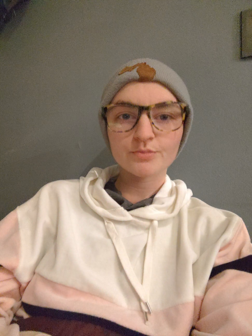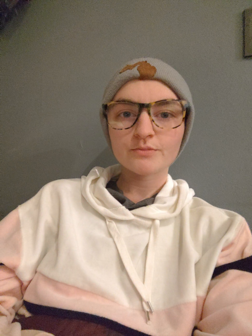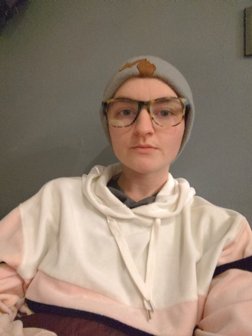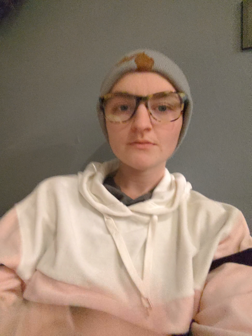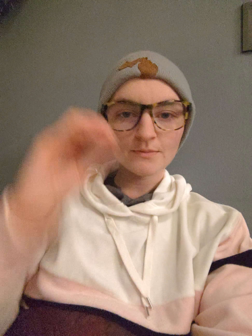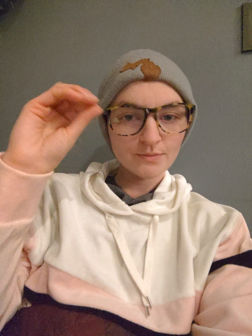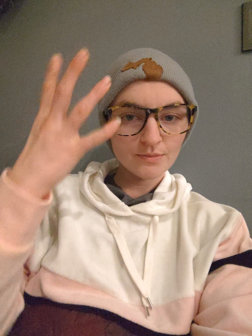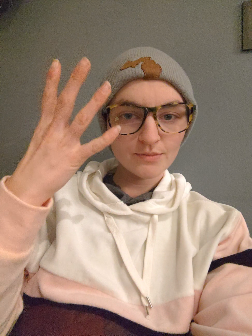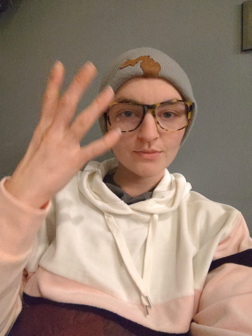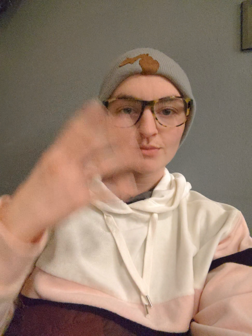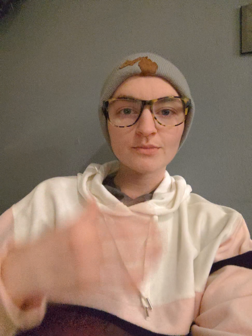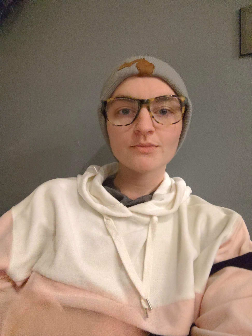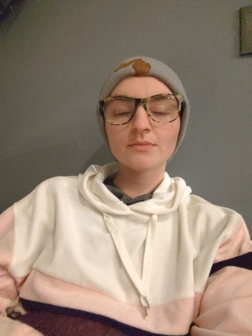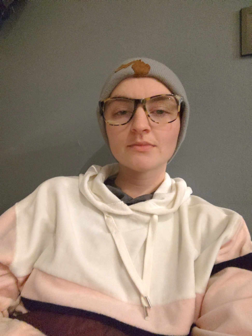sun